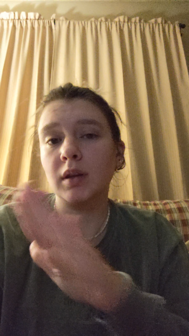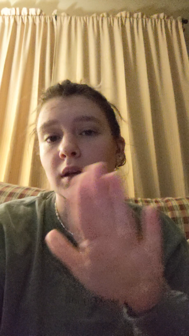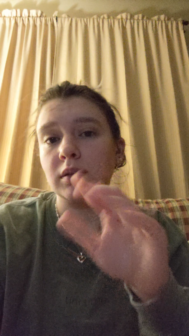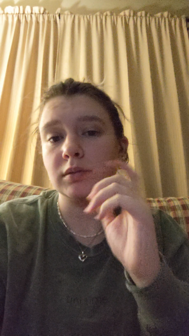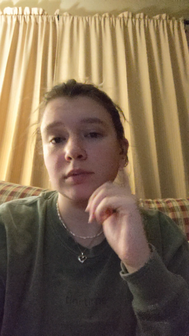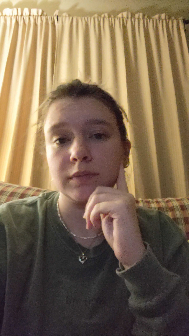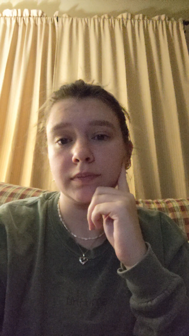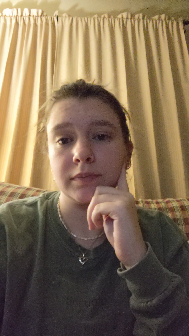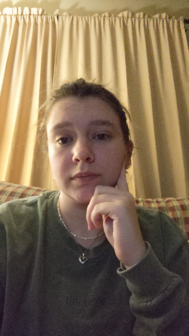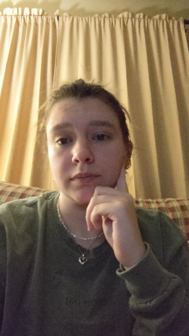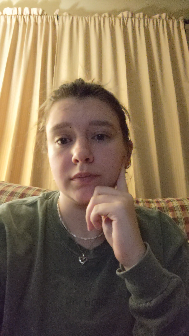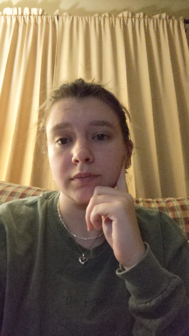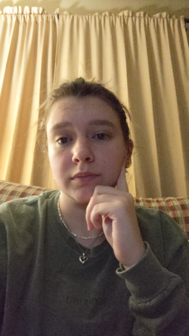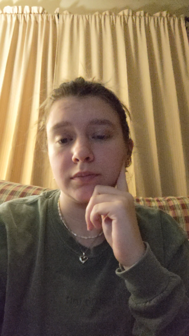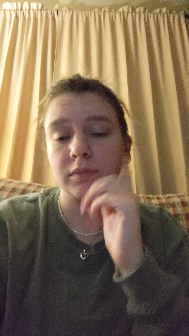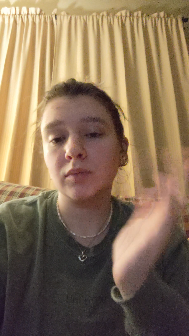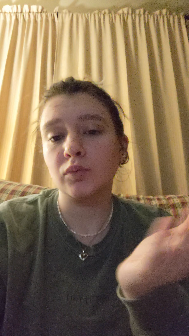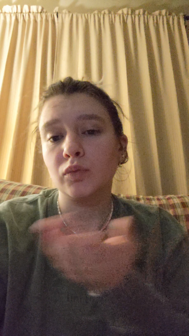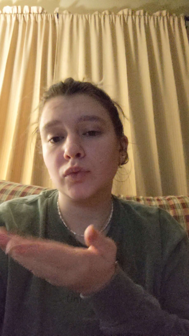bring